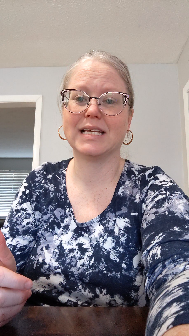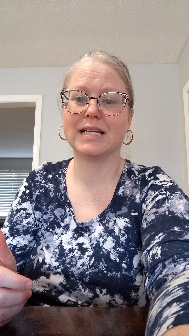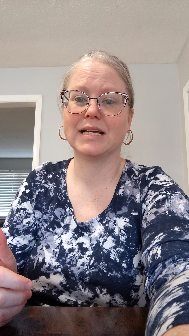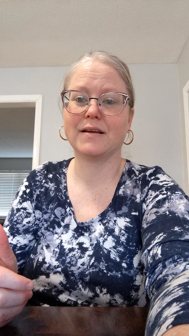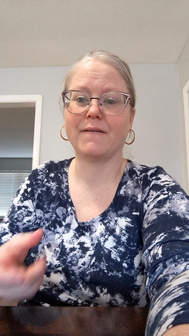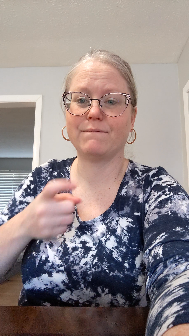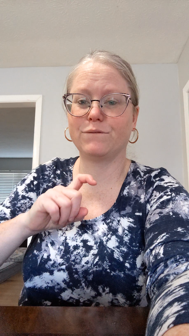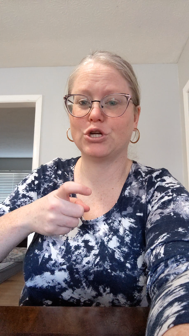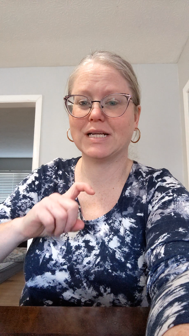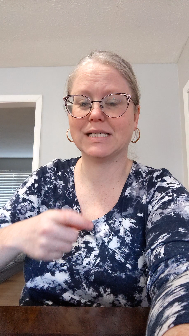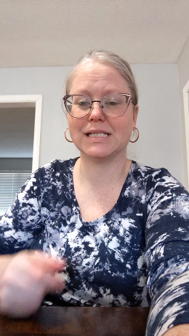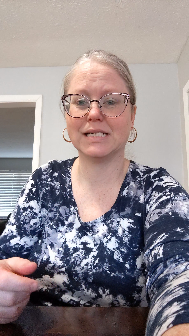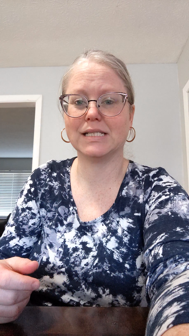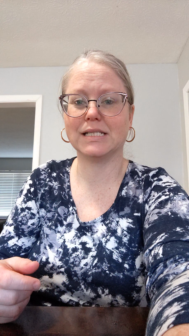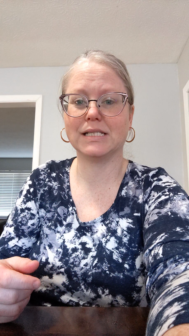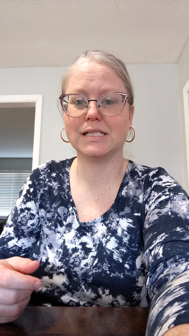friend